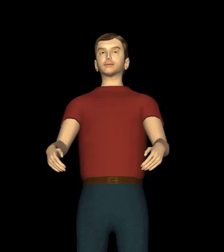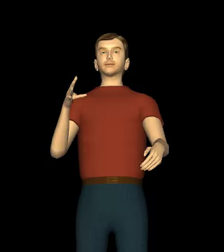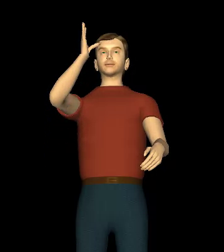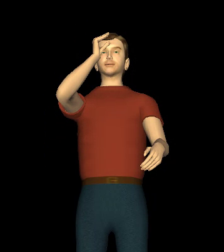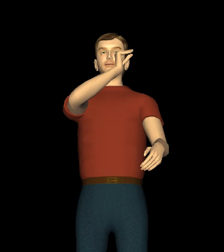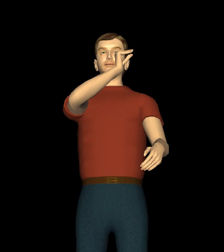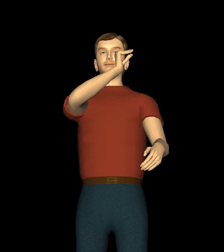ينسى